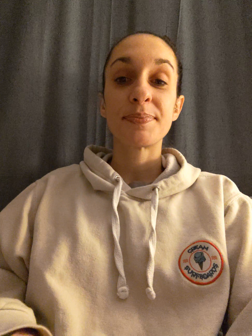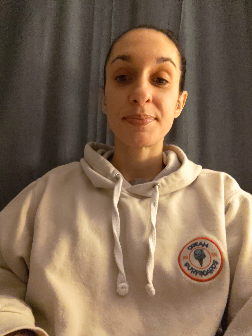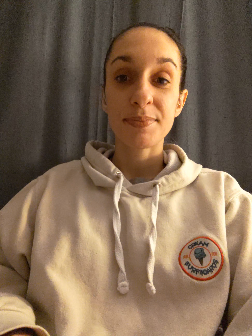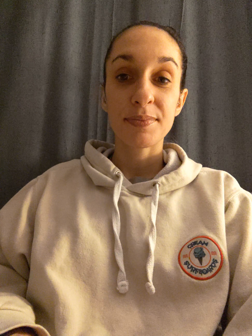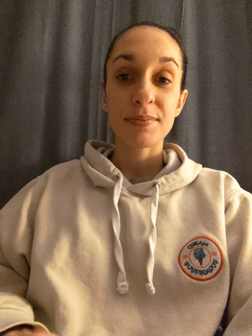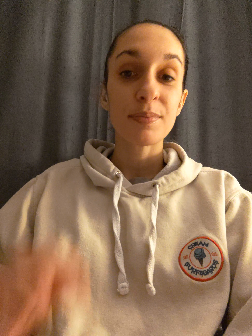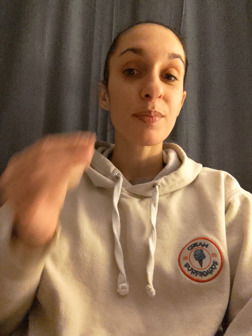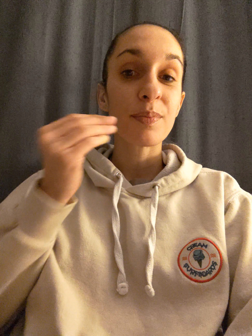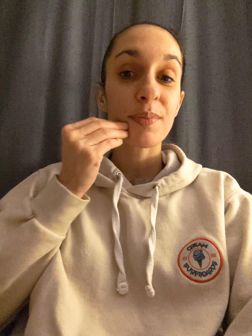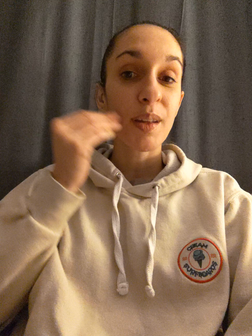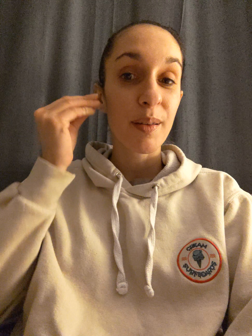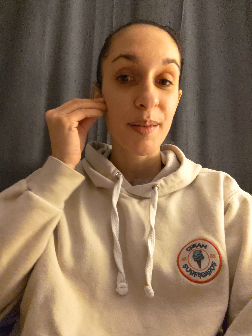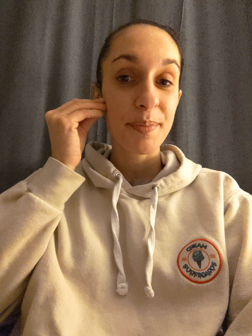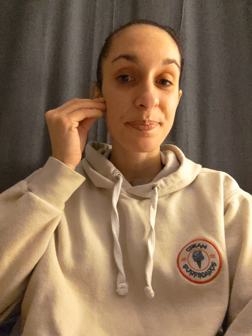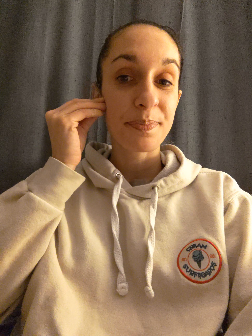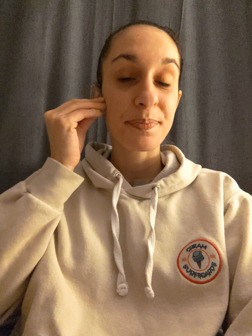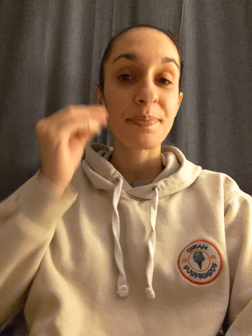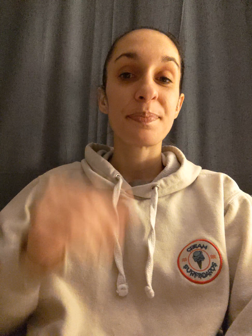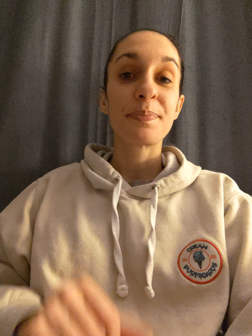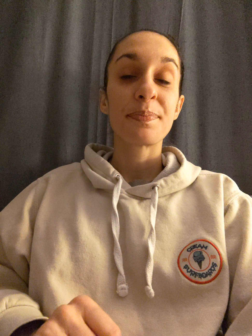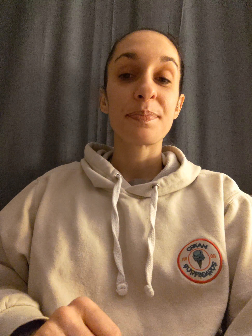home